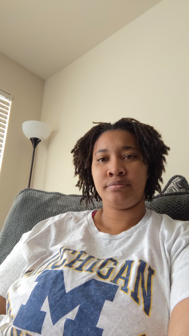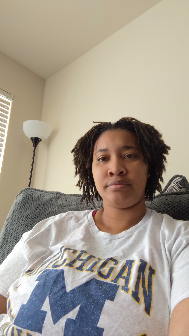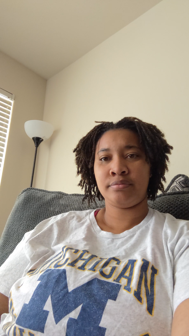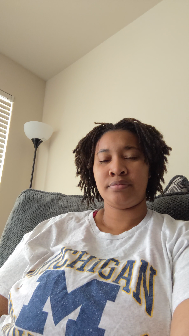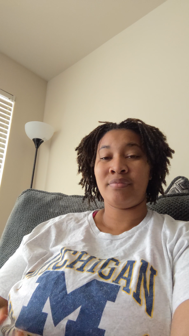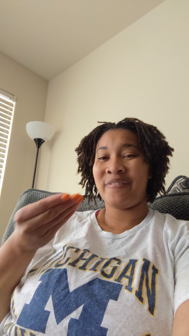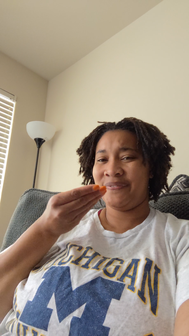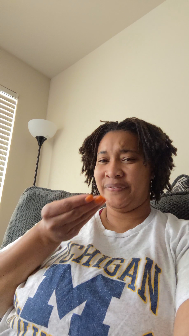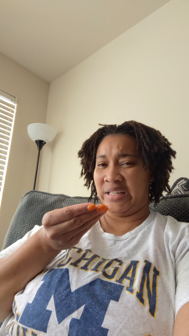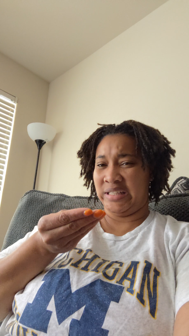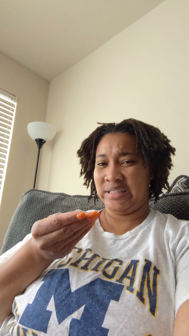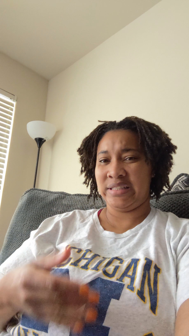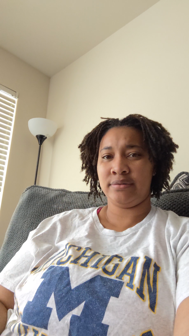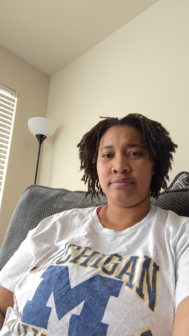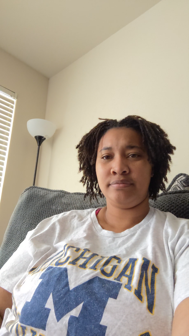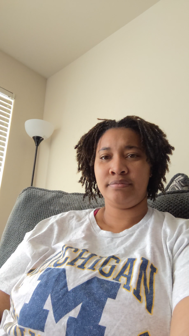feed